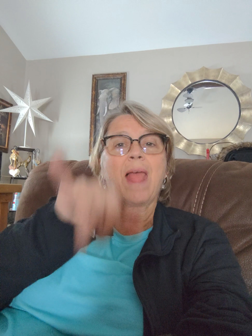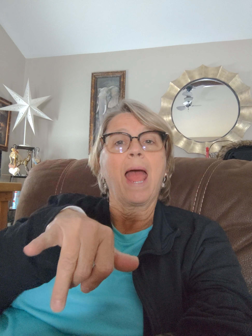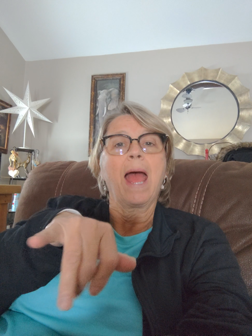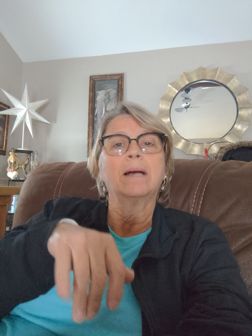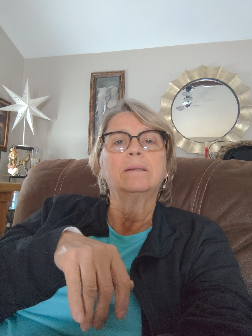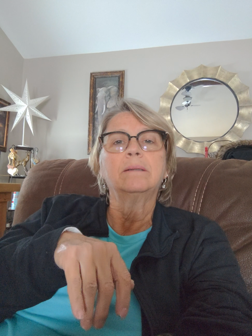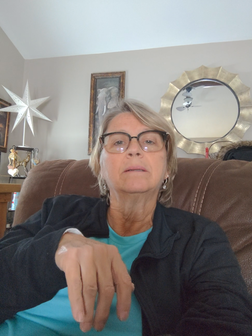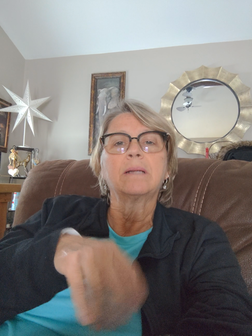that